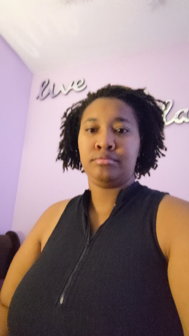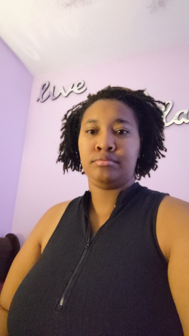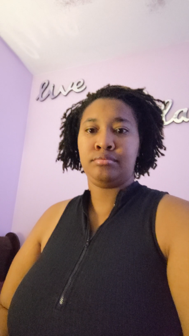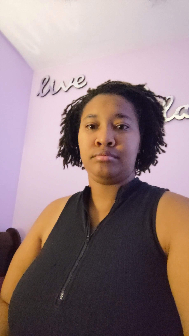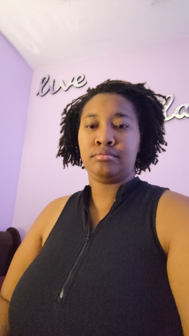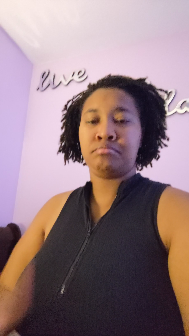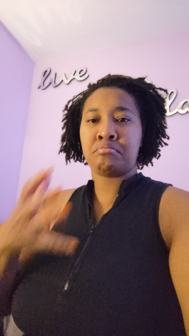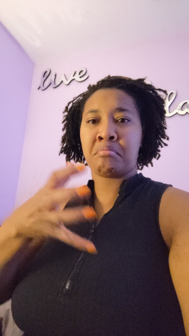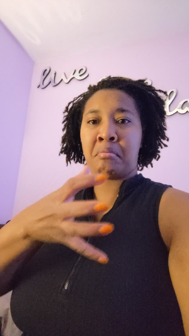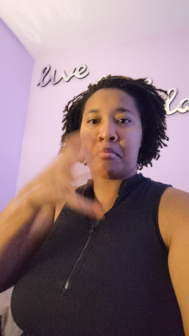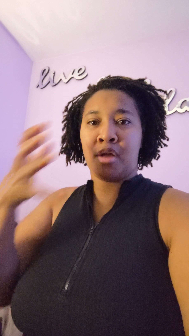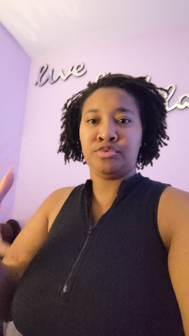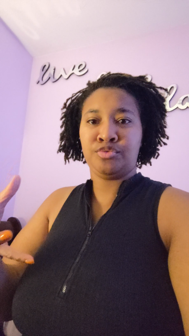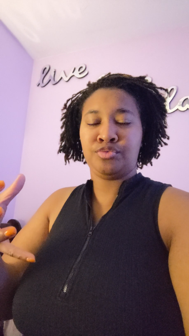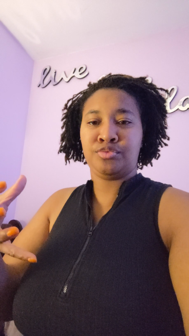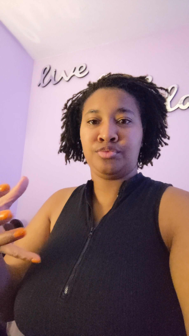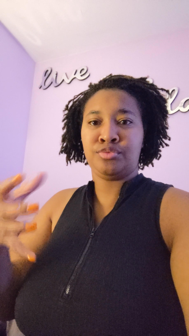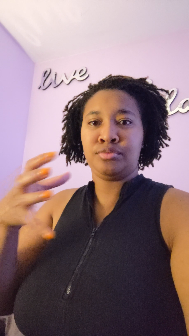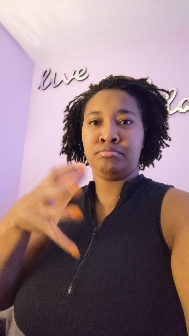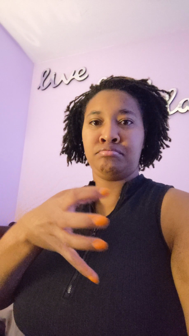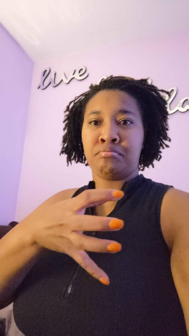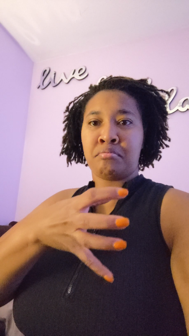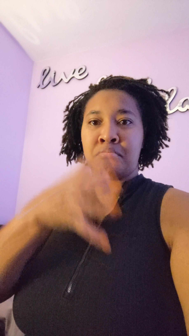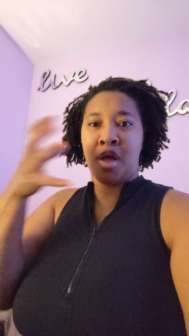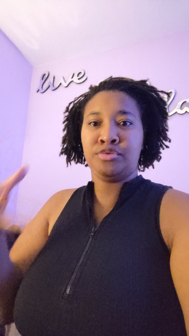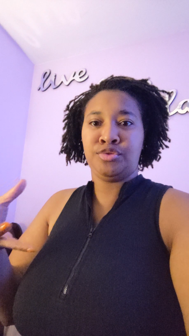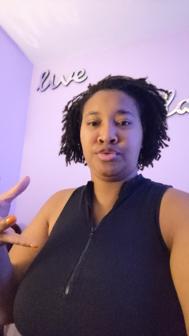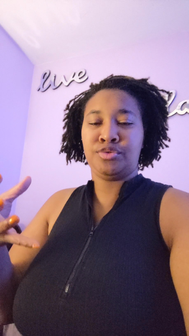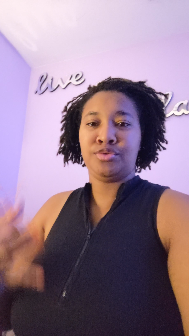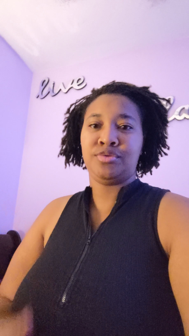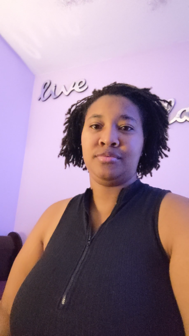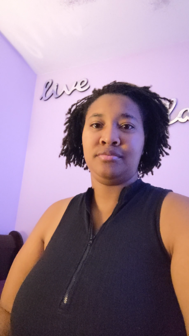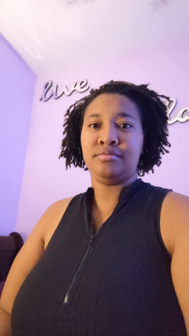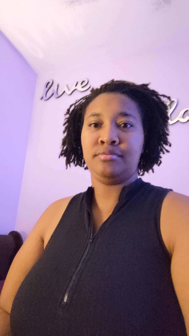much